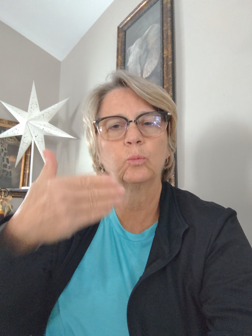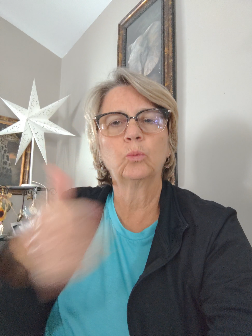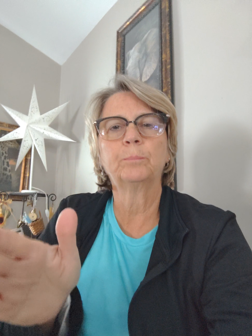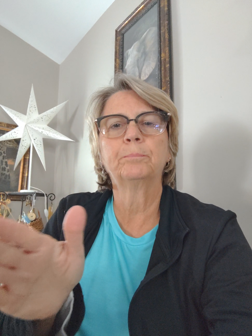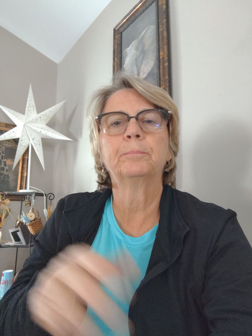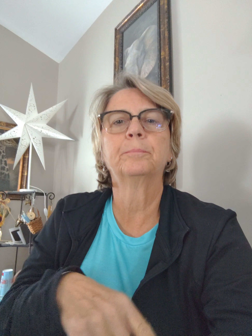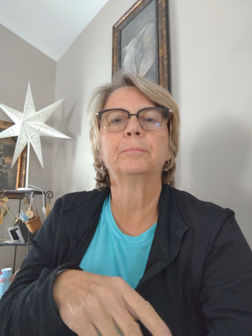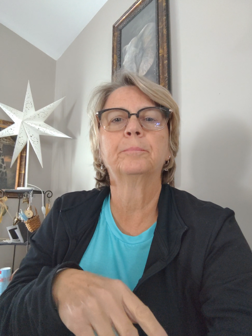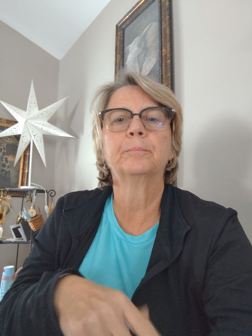bedroom